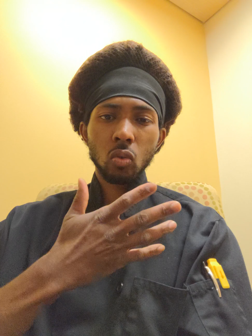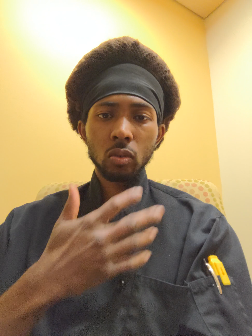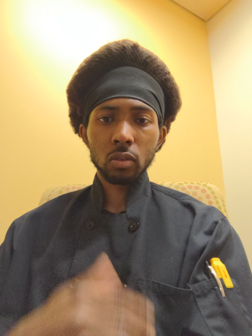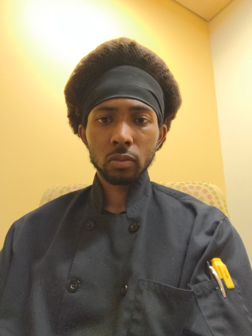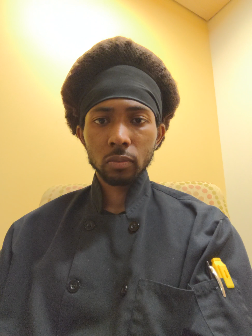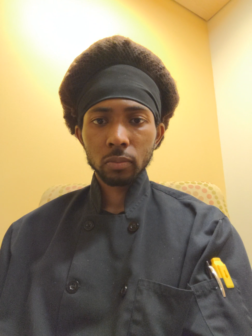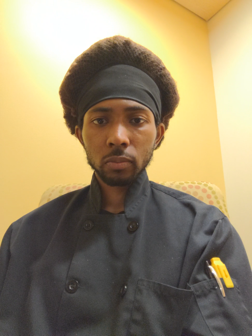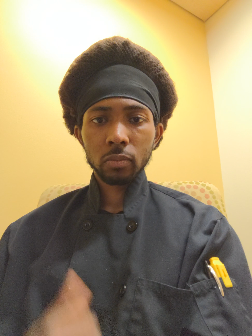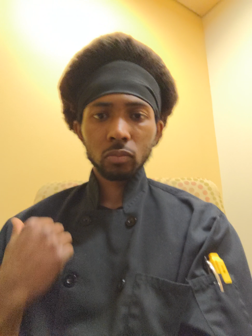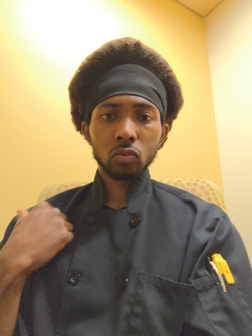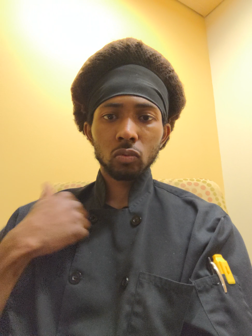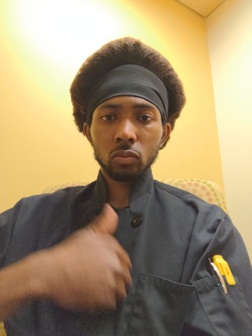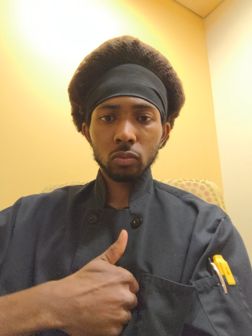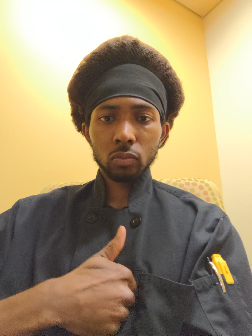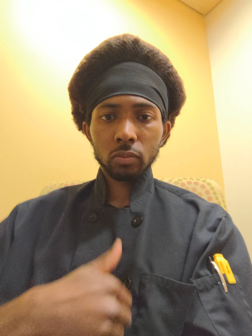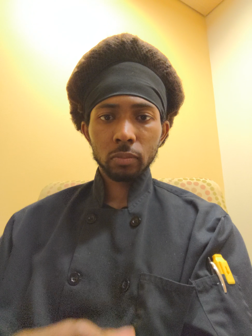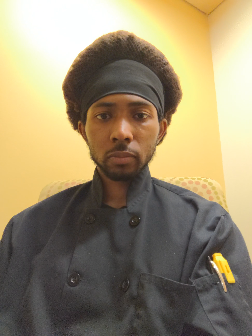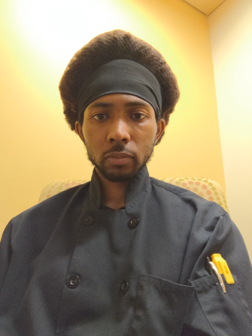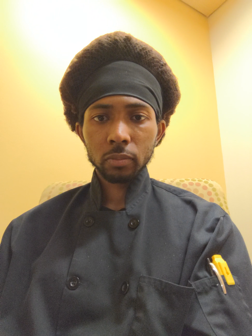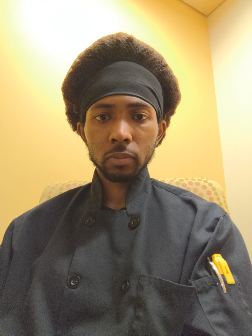coats